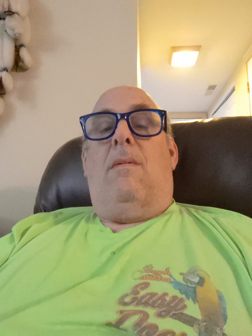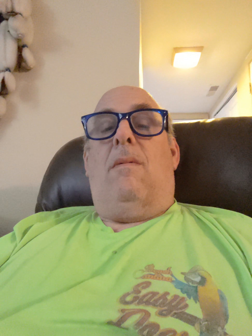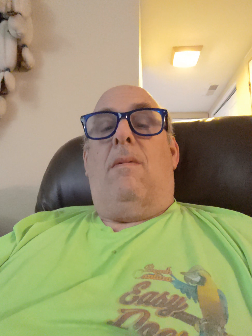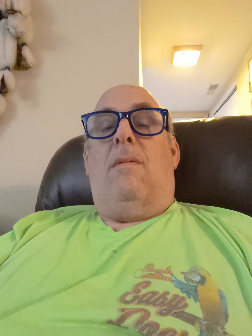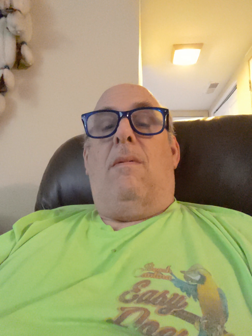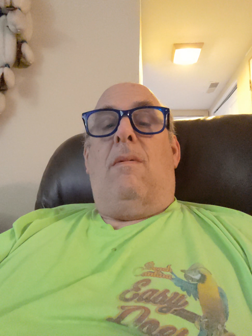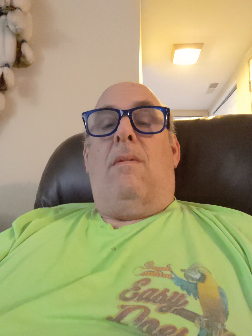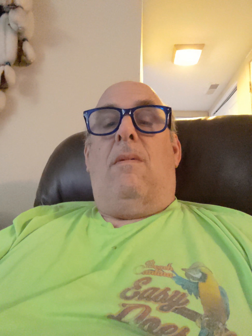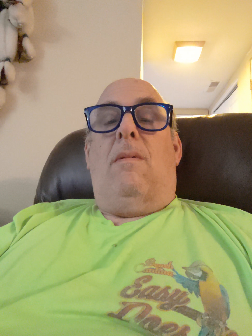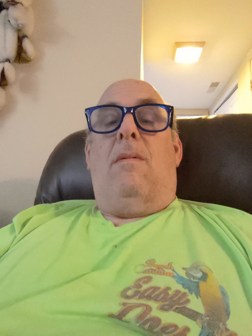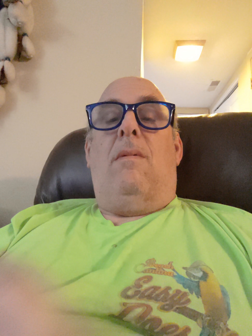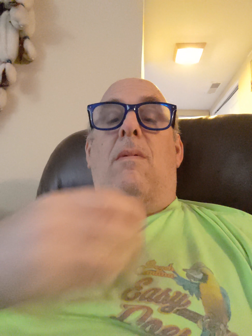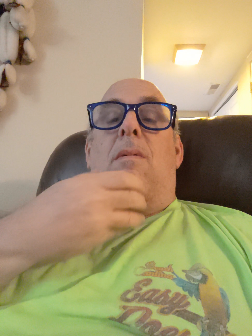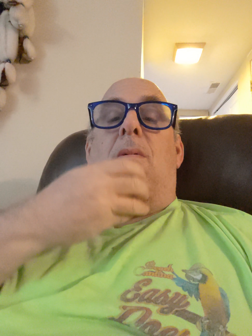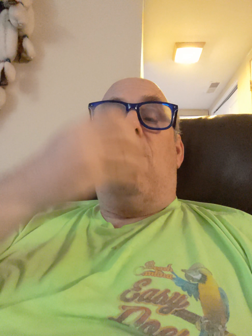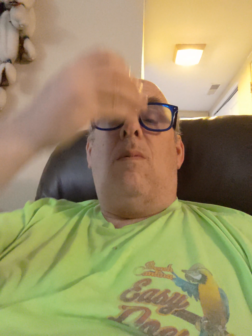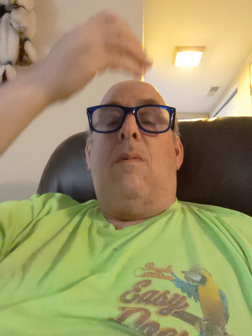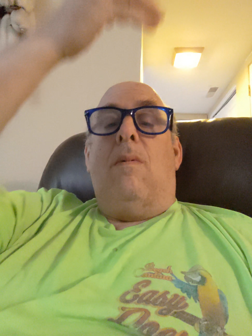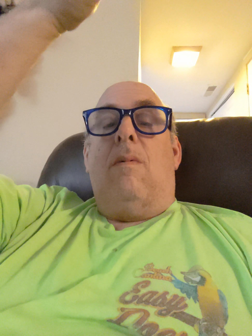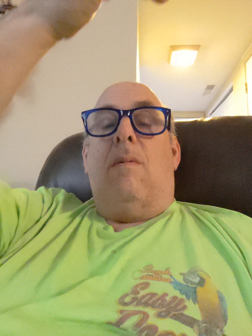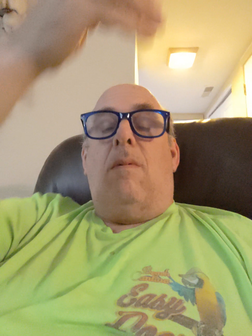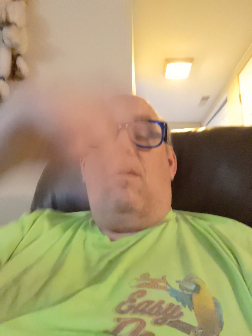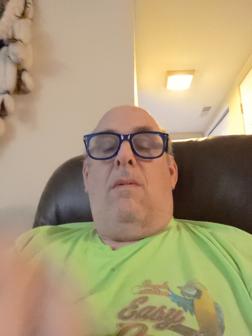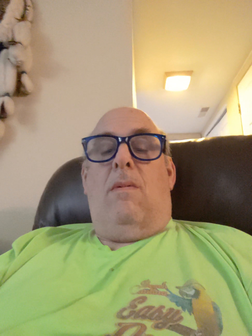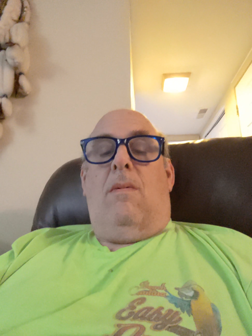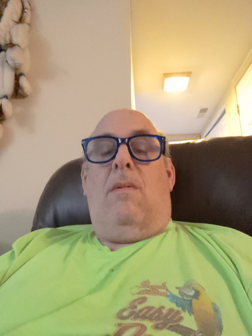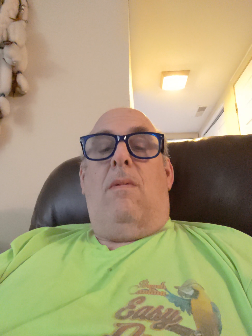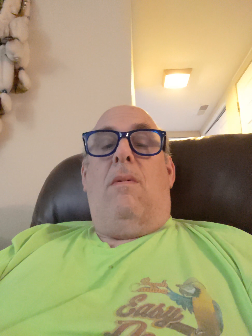giraffe